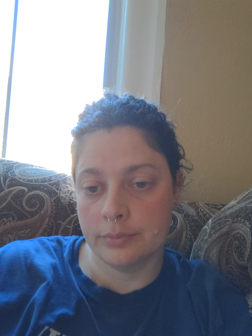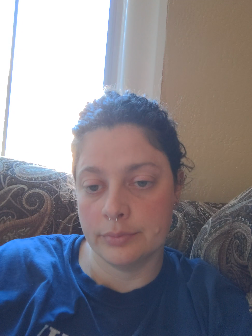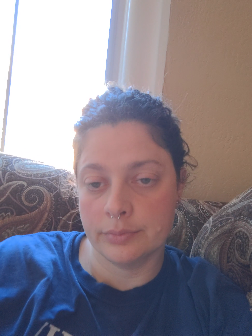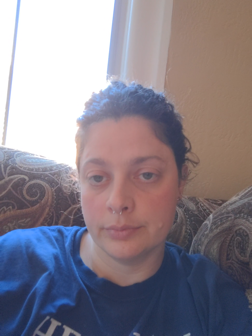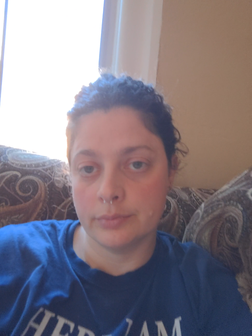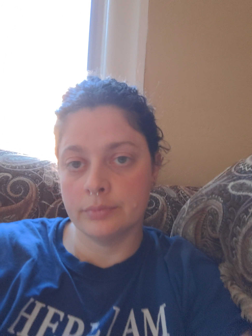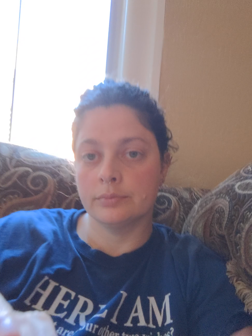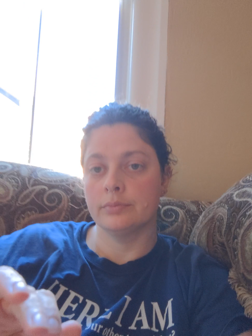tongue